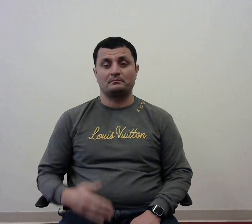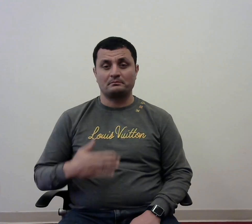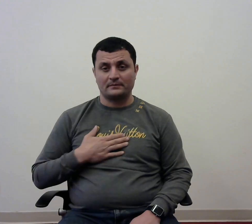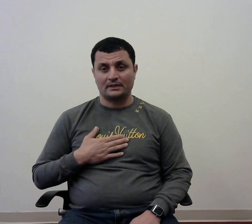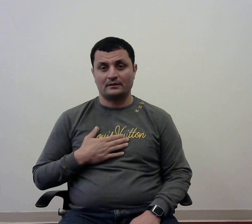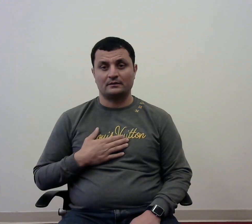mən